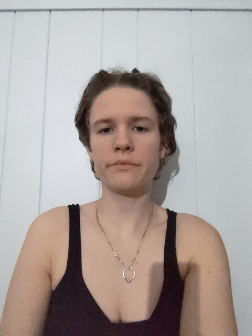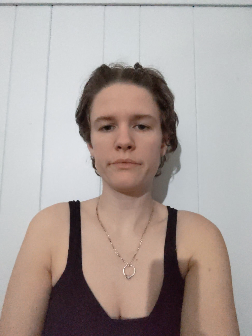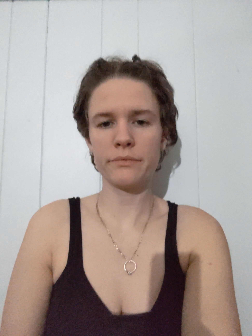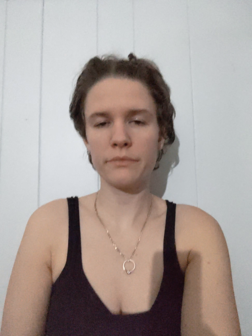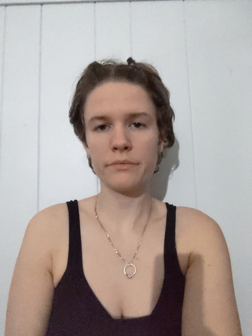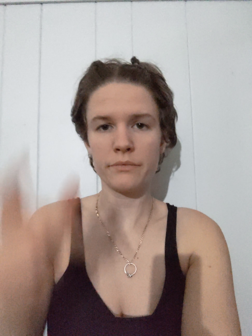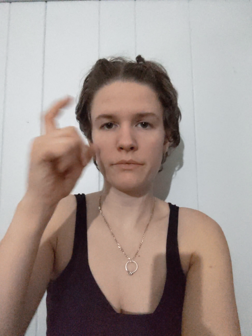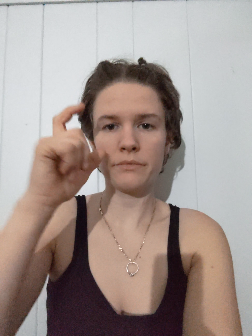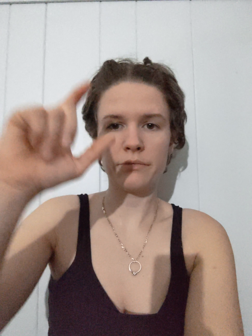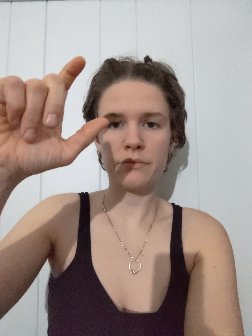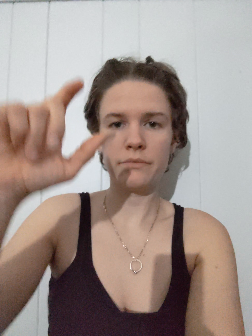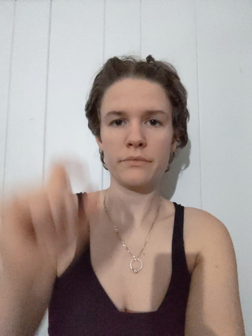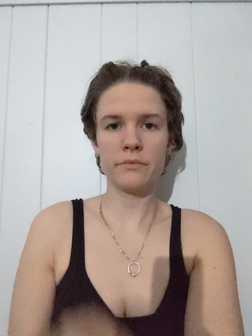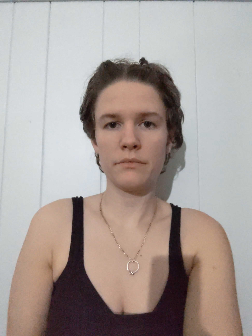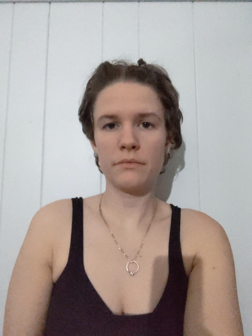moon